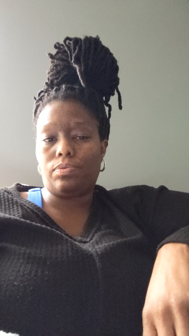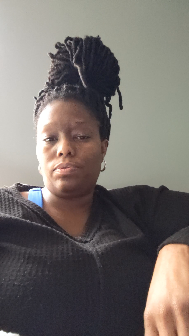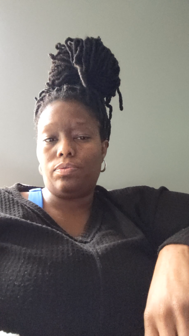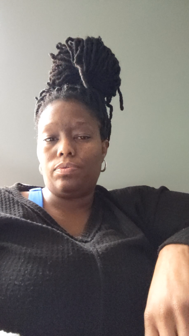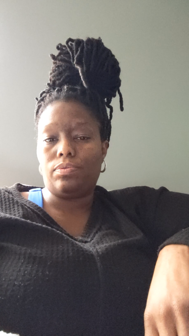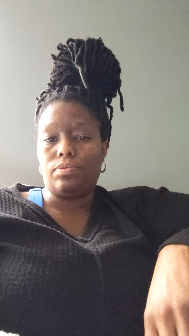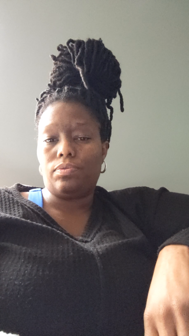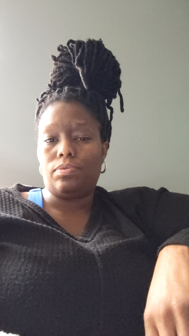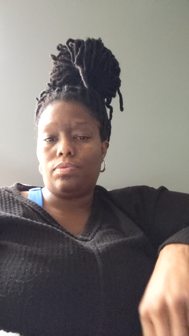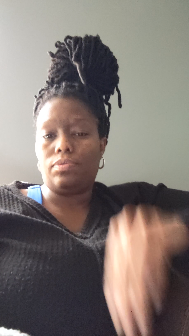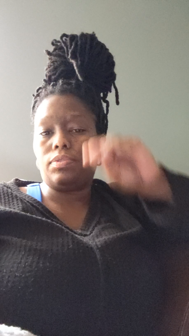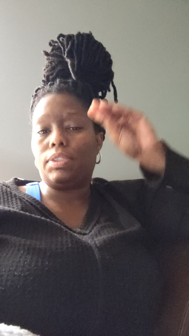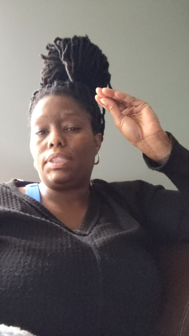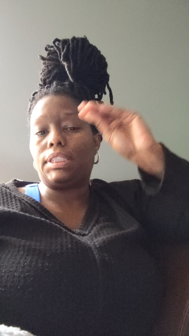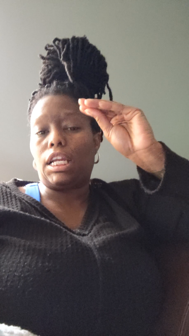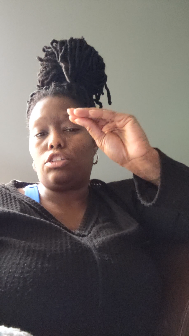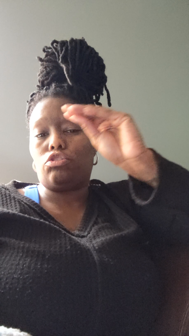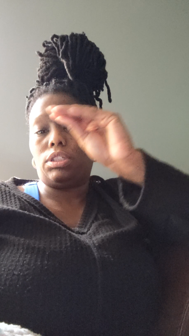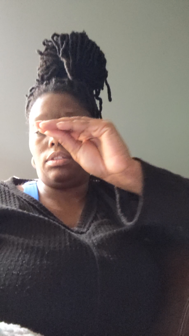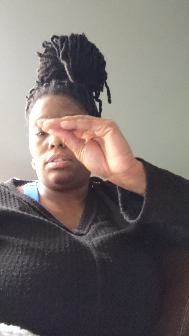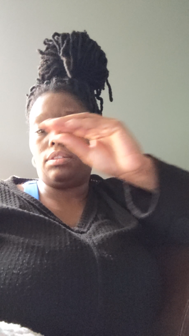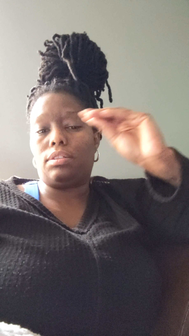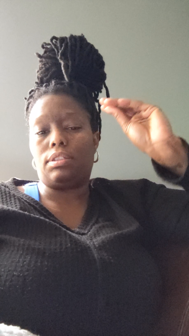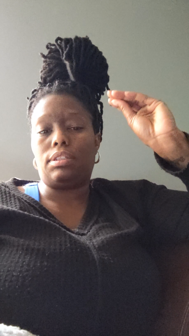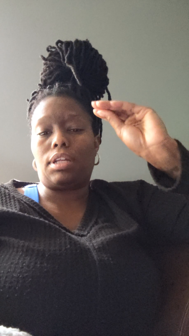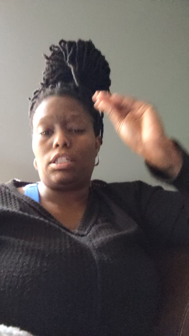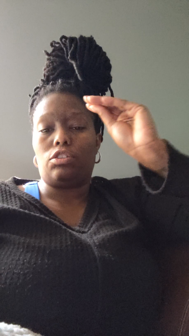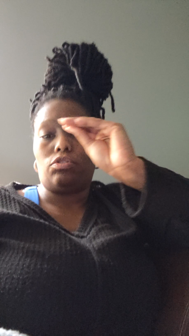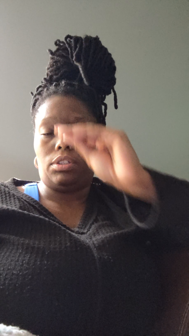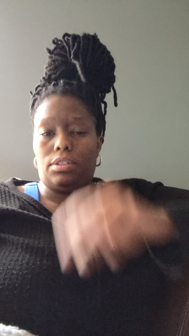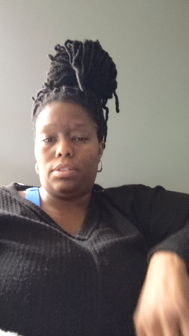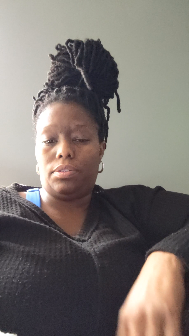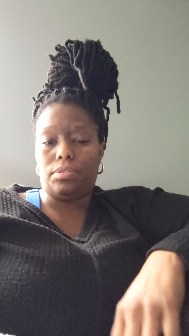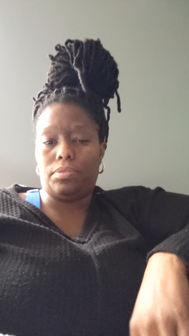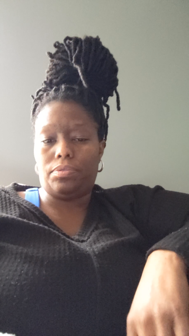dinosaur